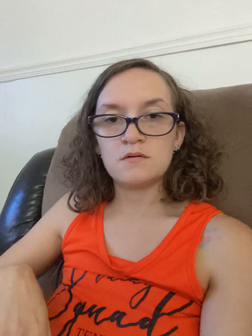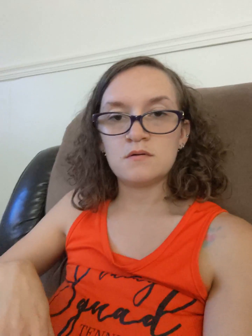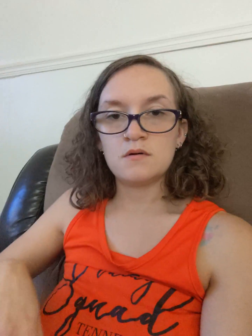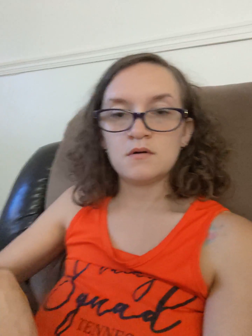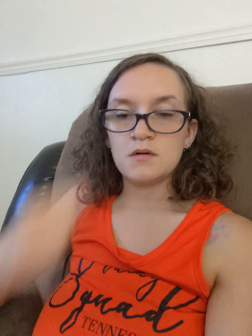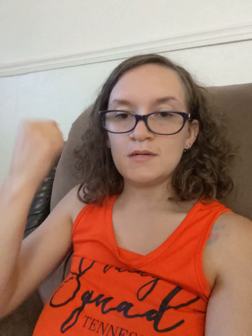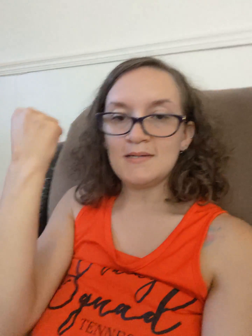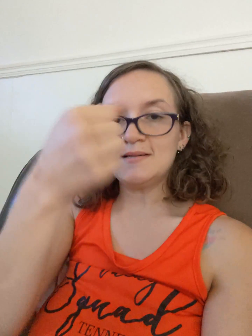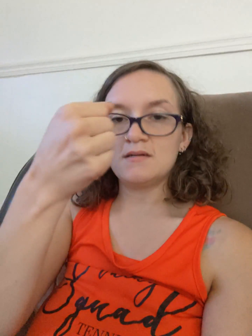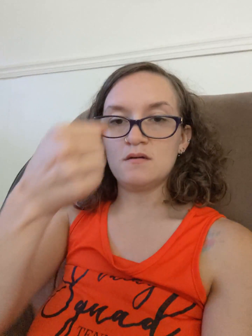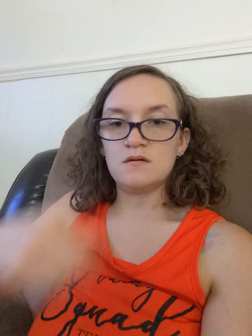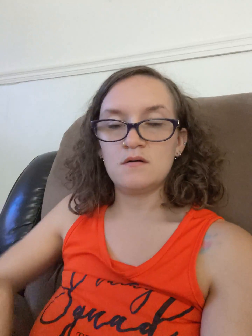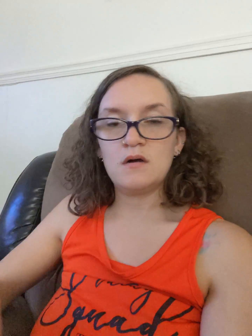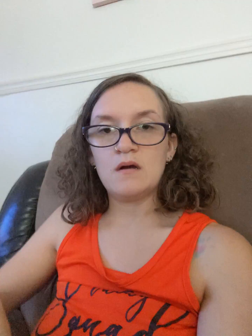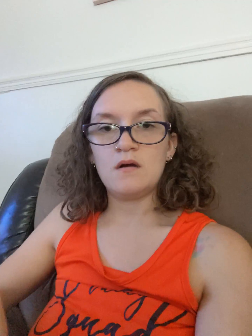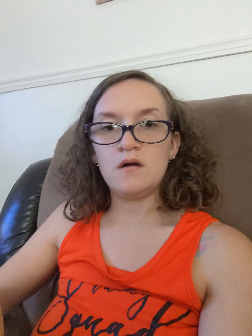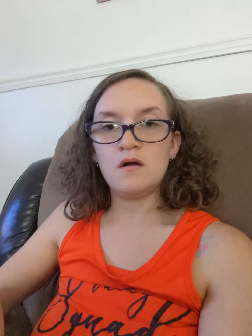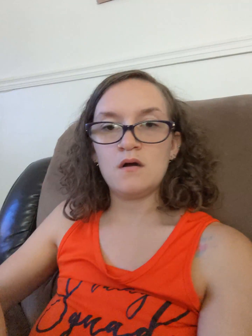hit